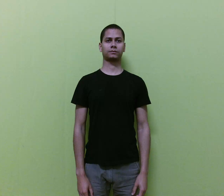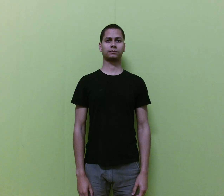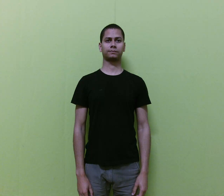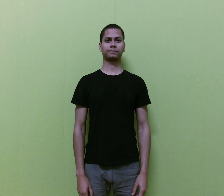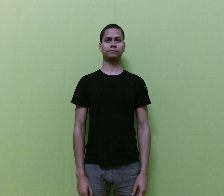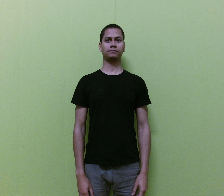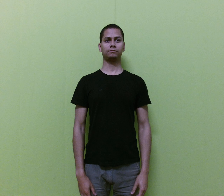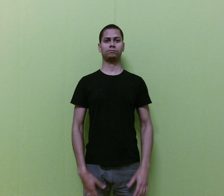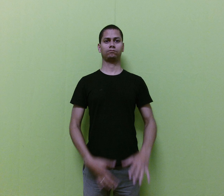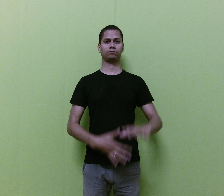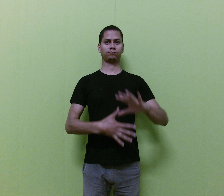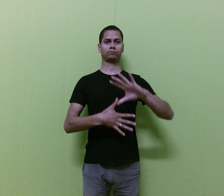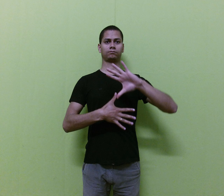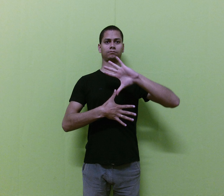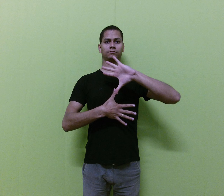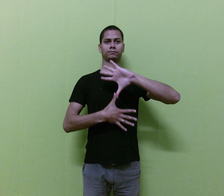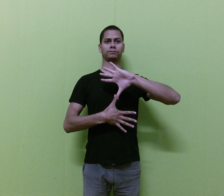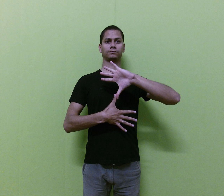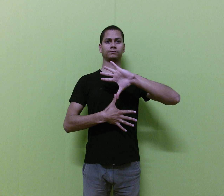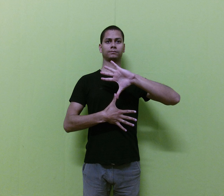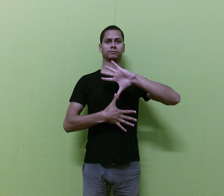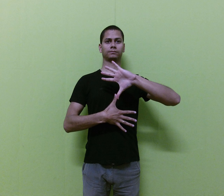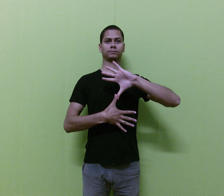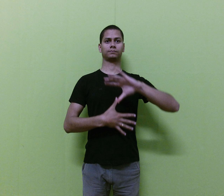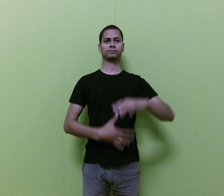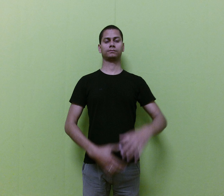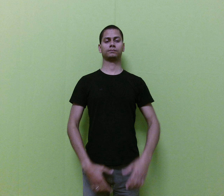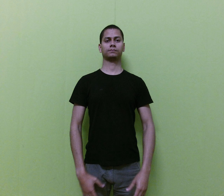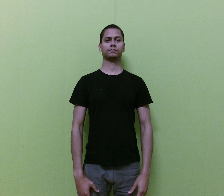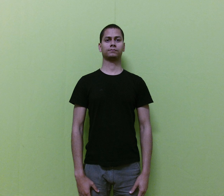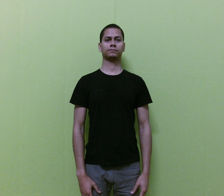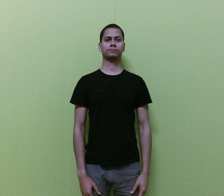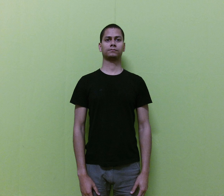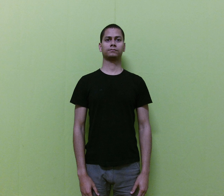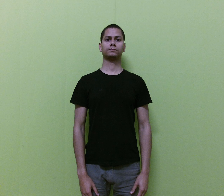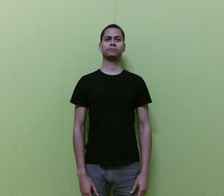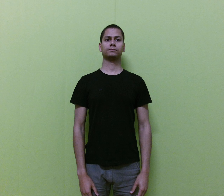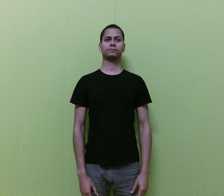América